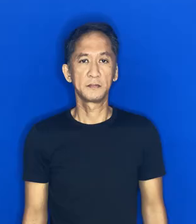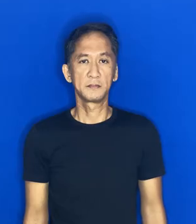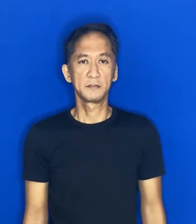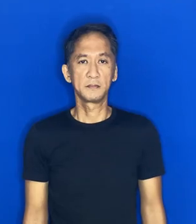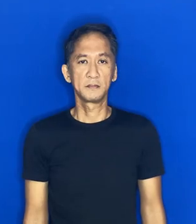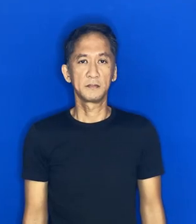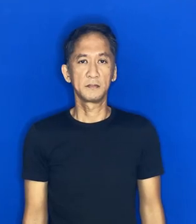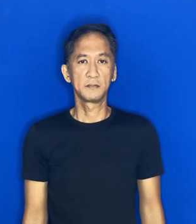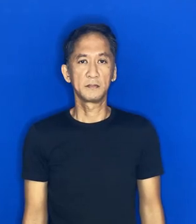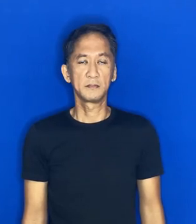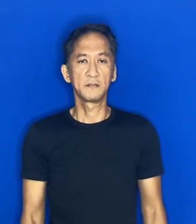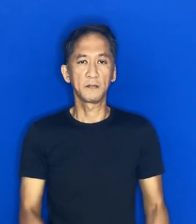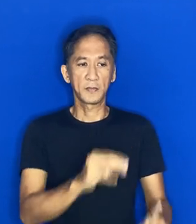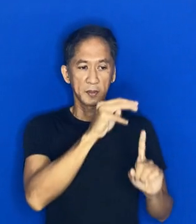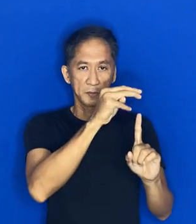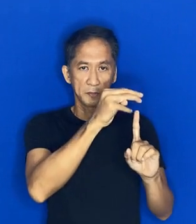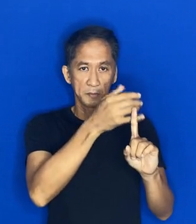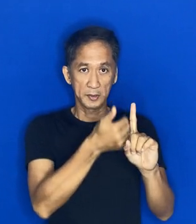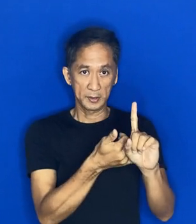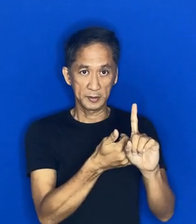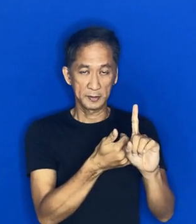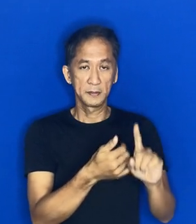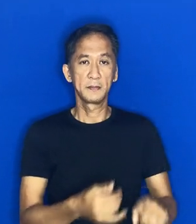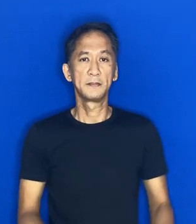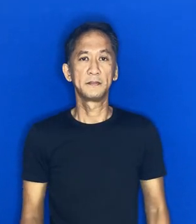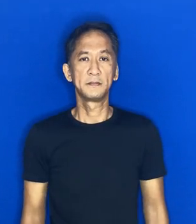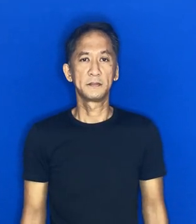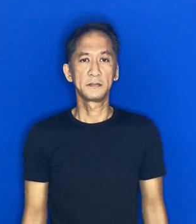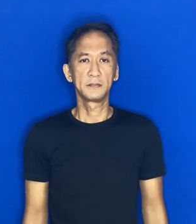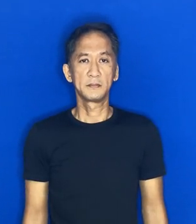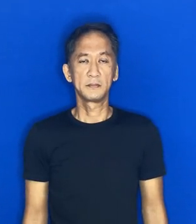may